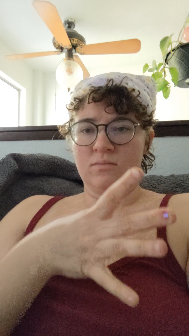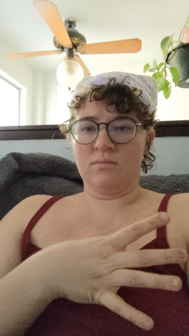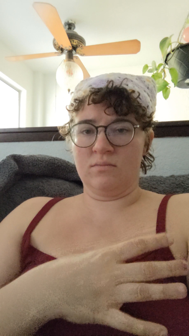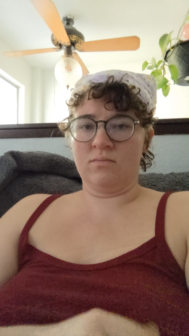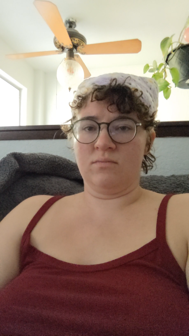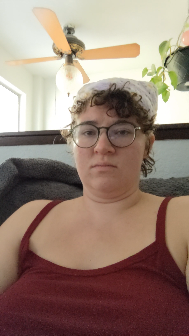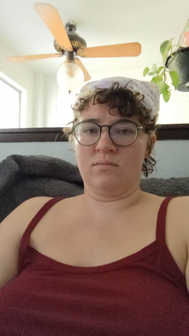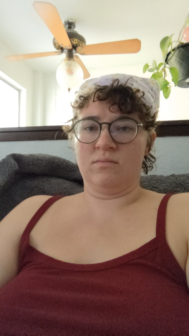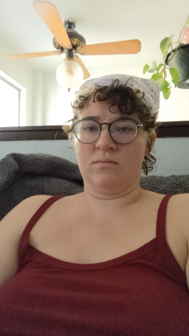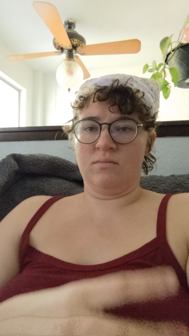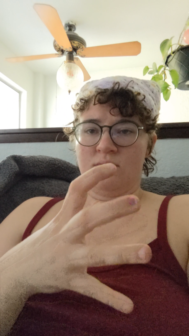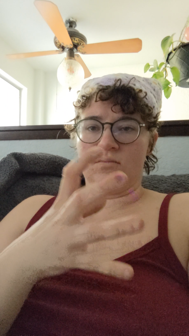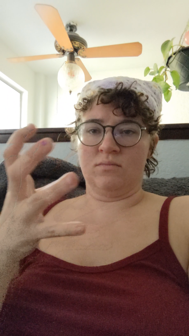much